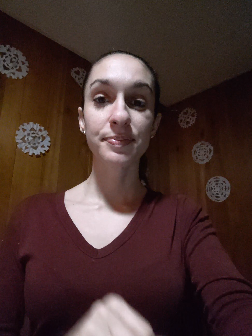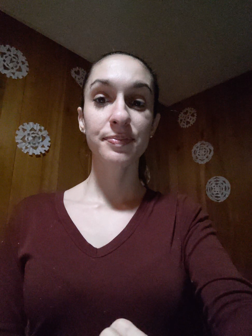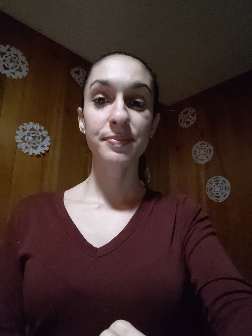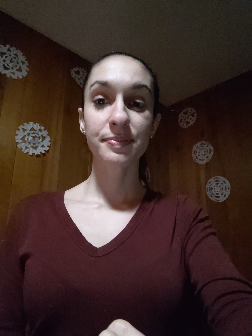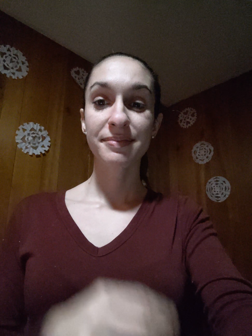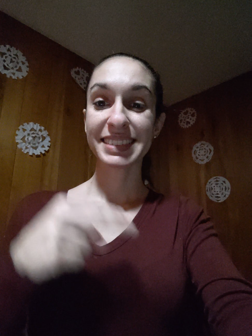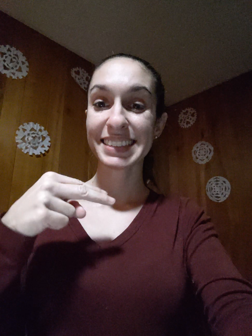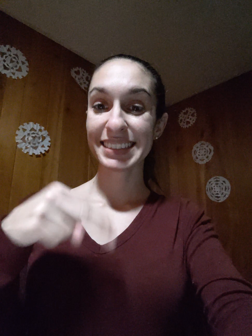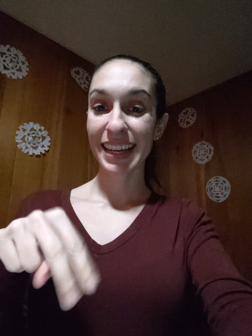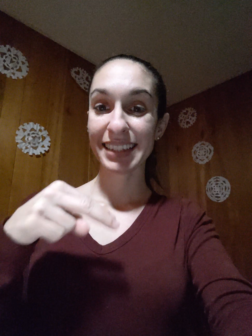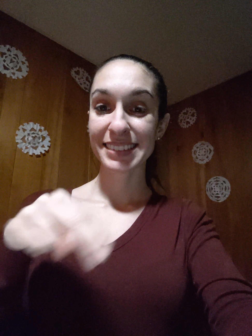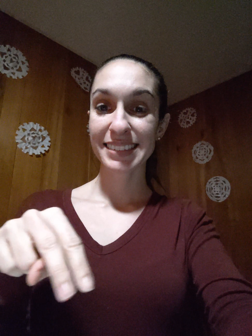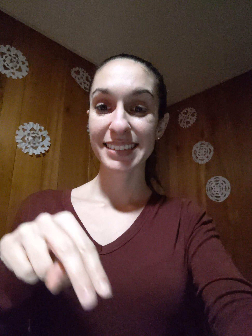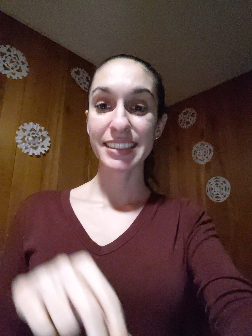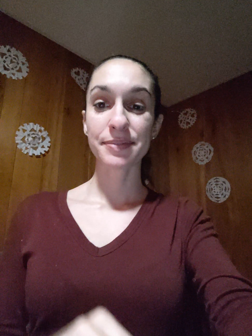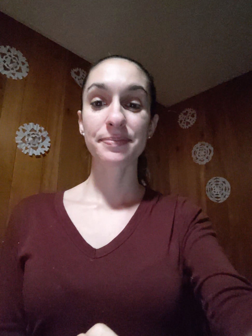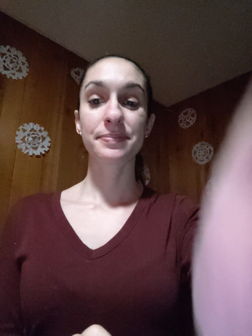dance